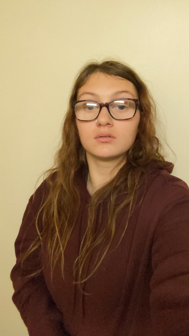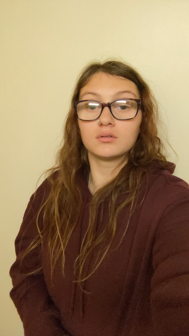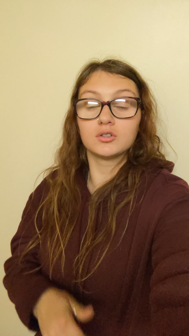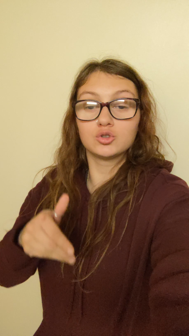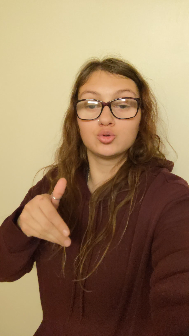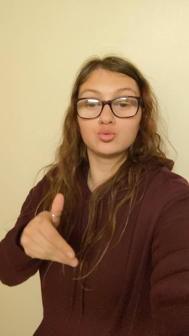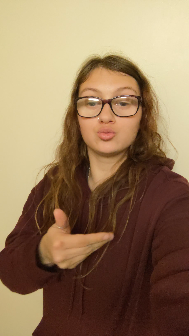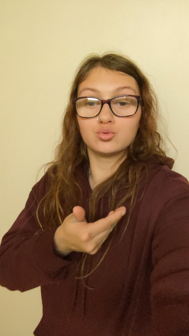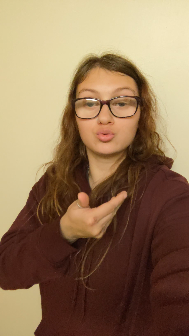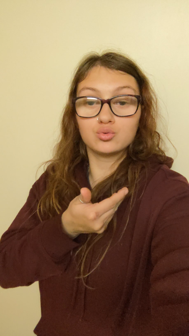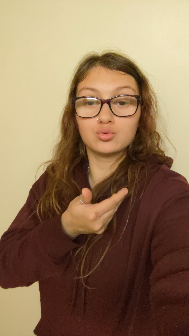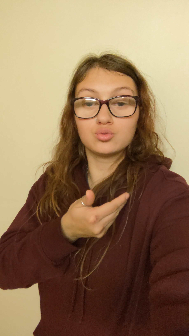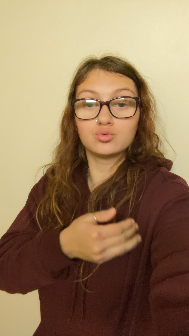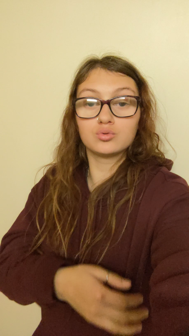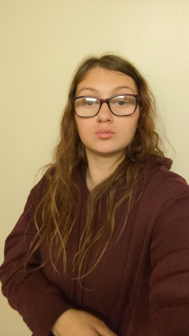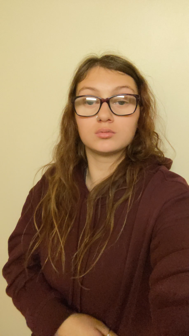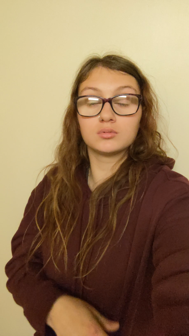new